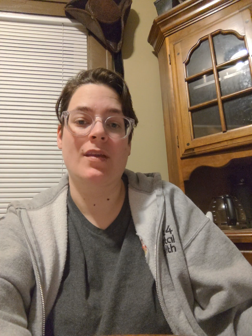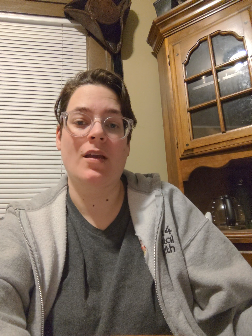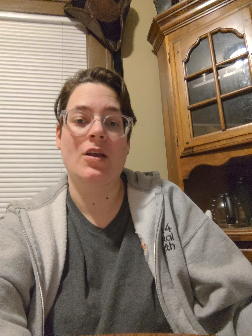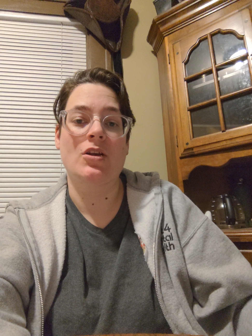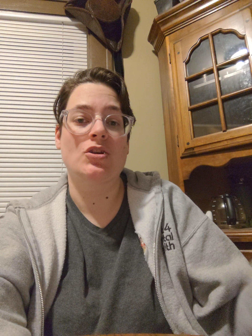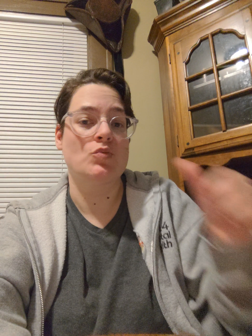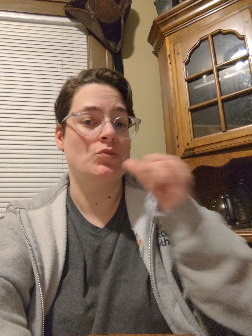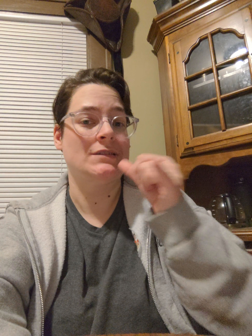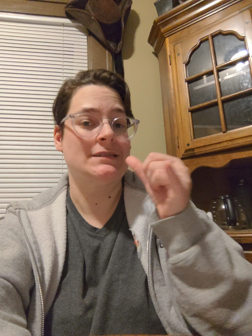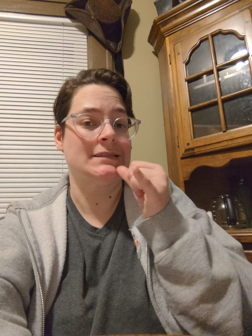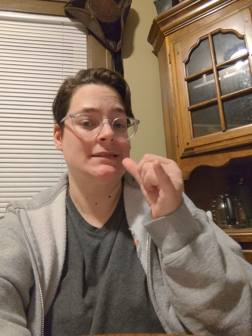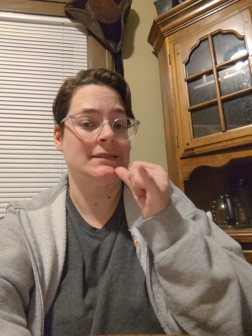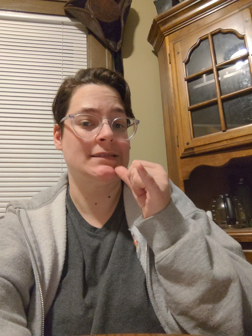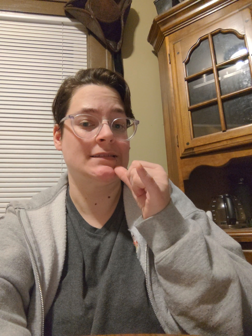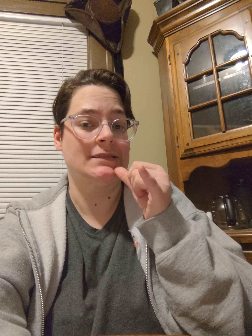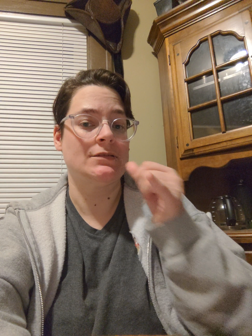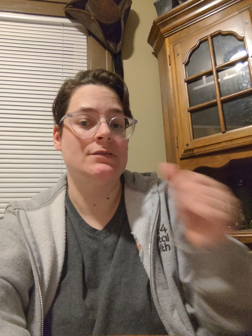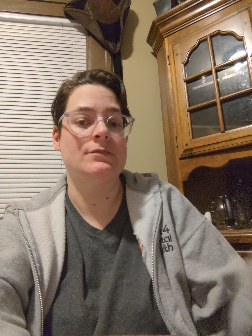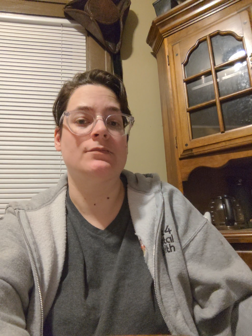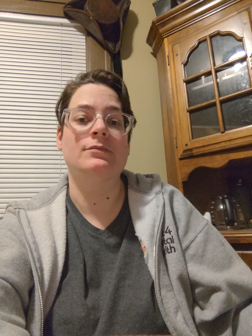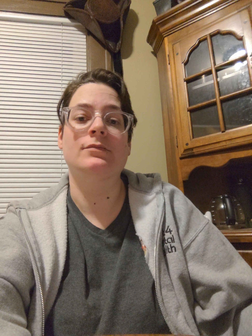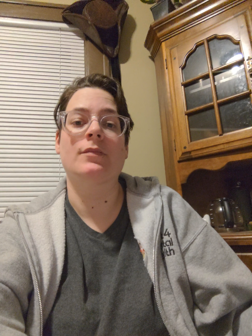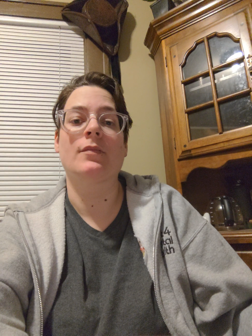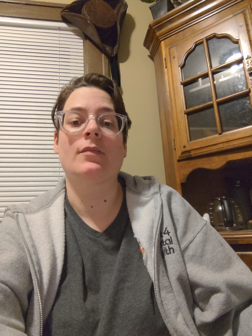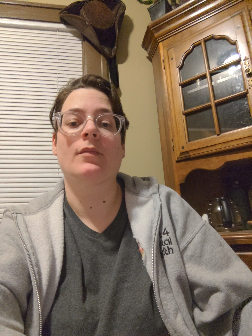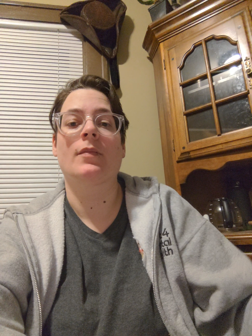drink